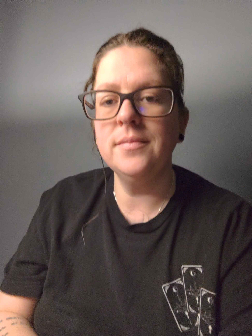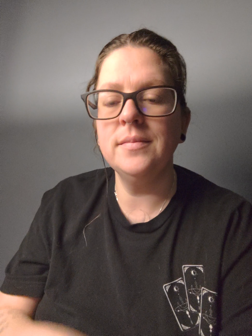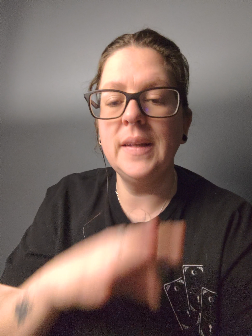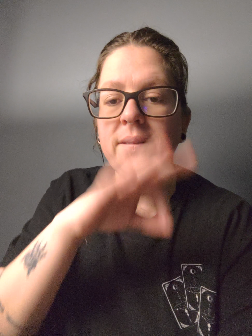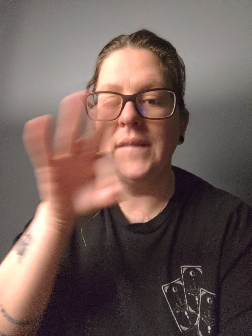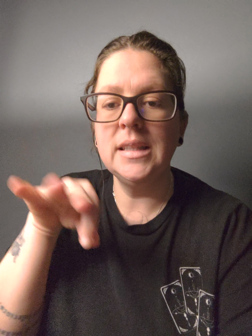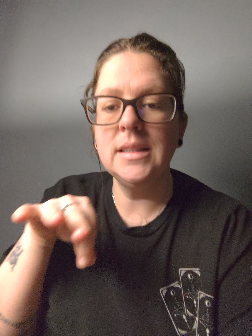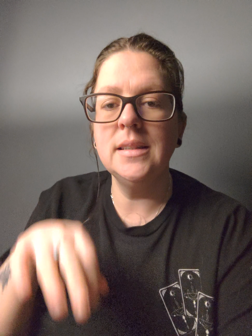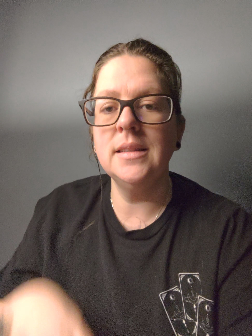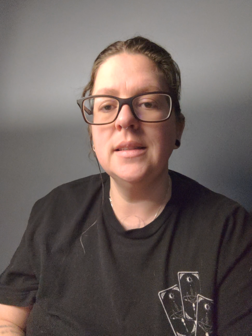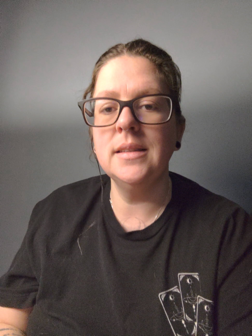feet